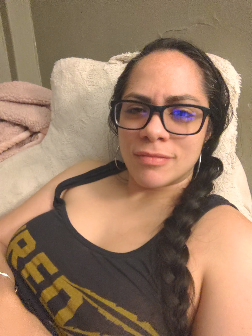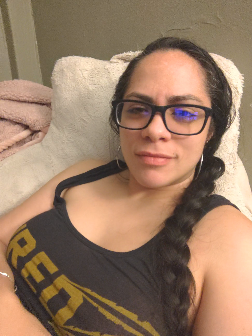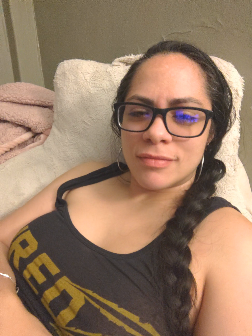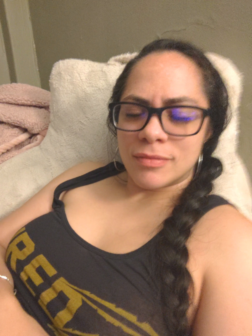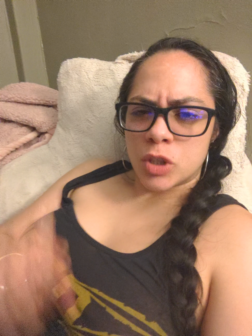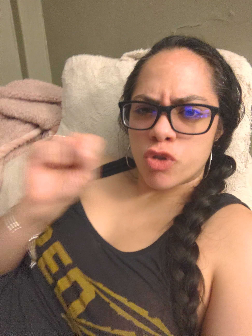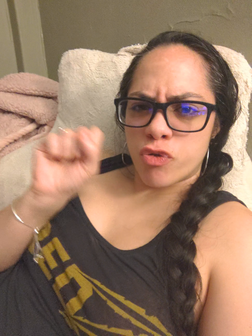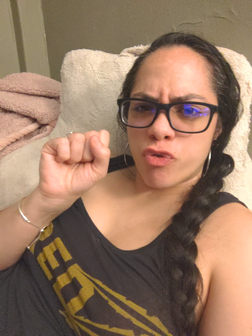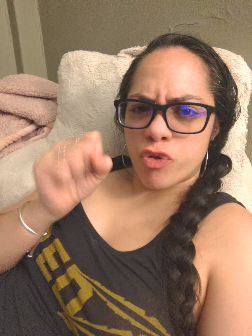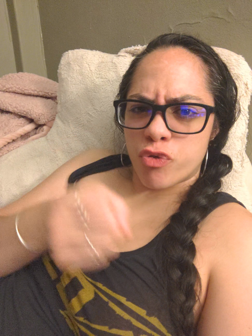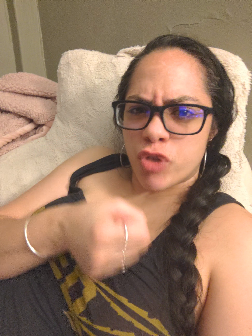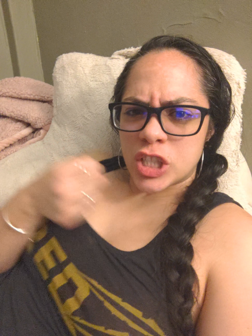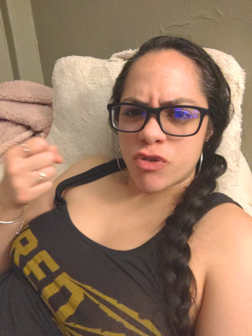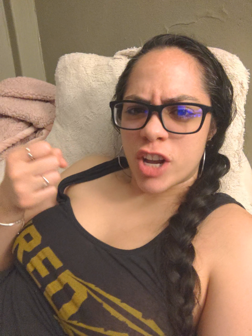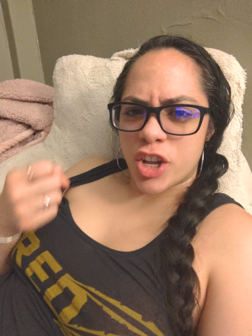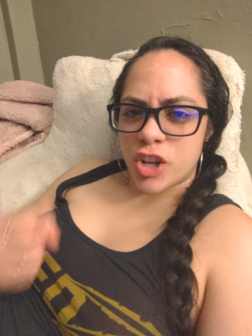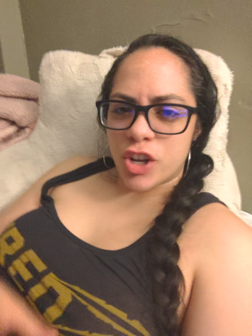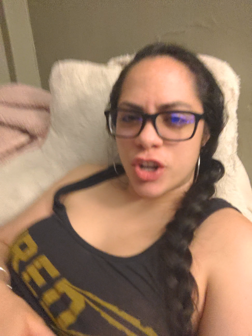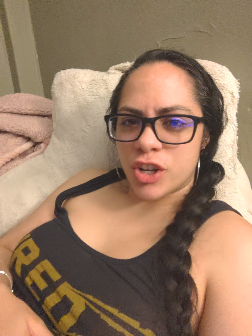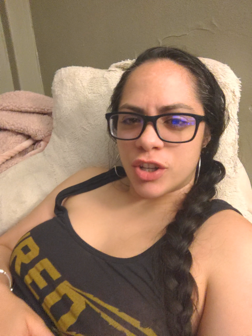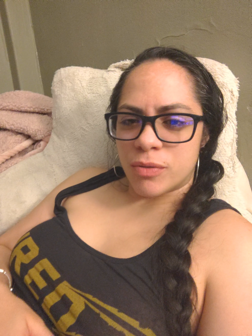refrigerator